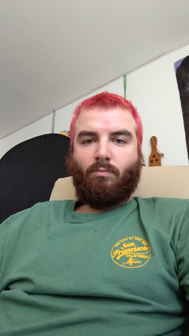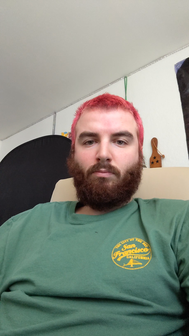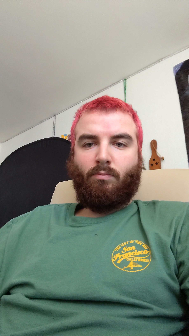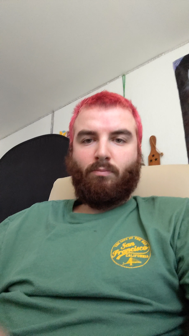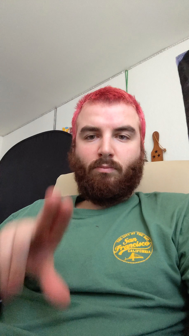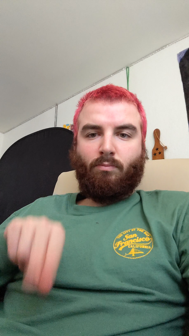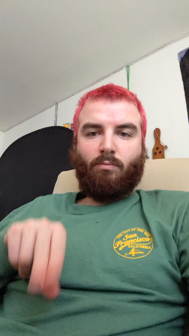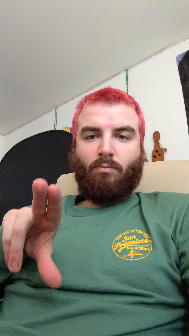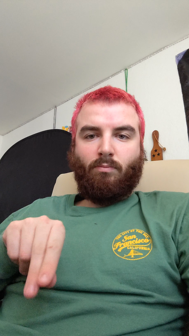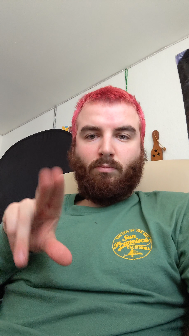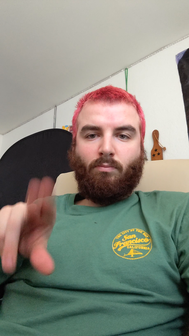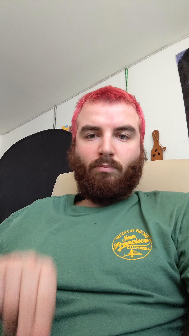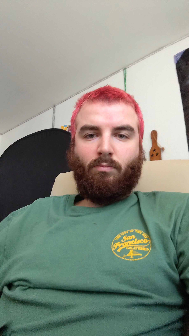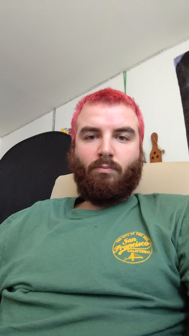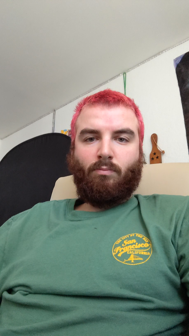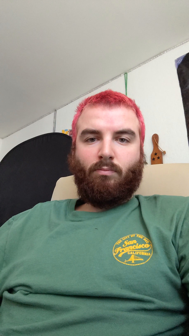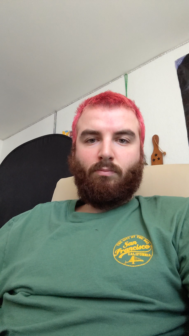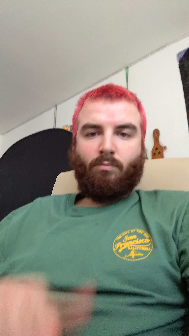diaper